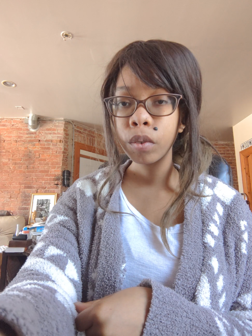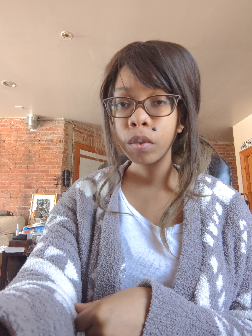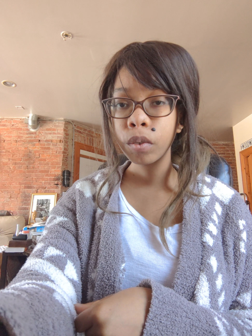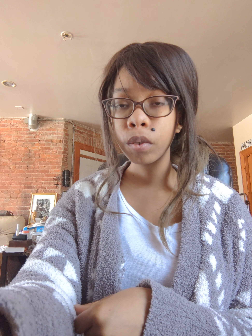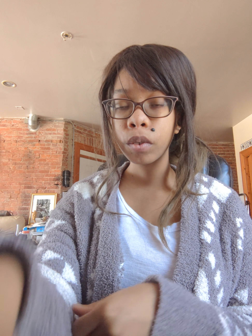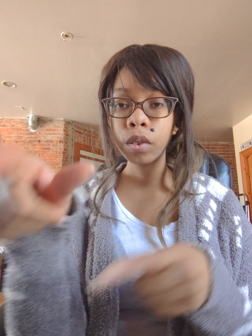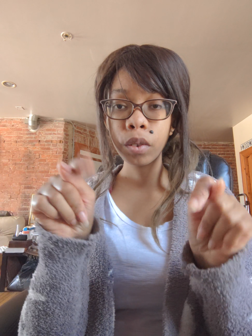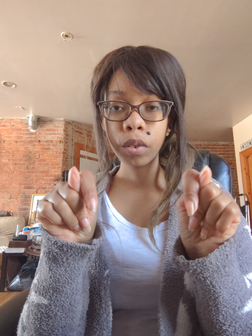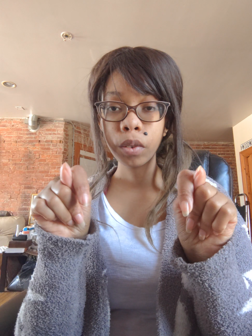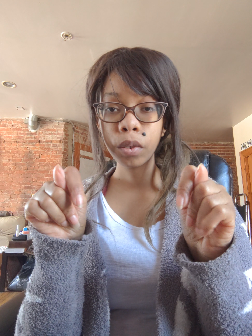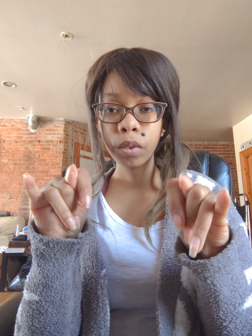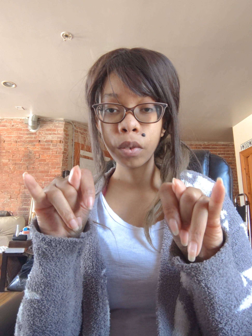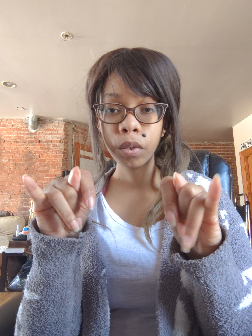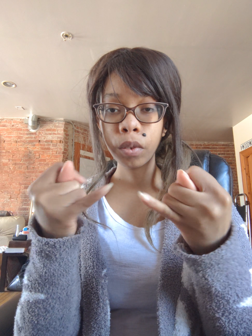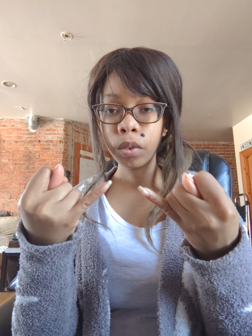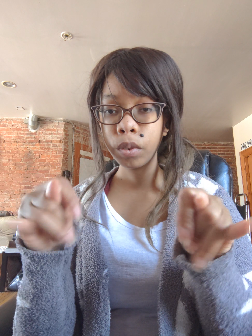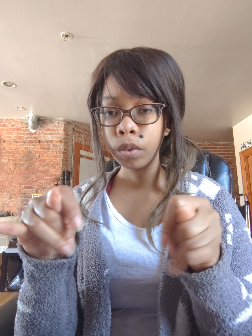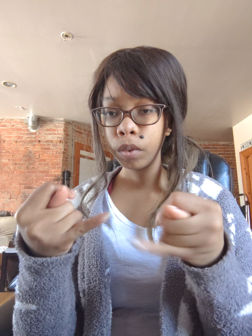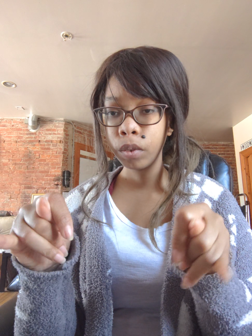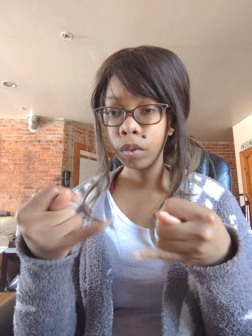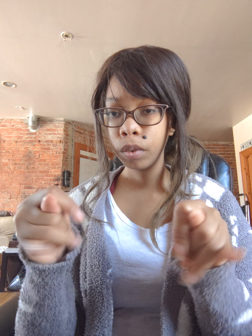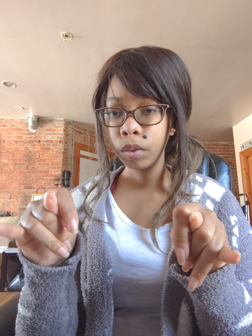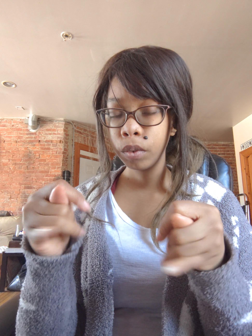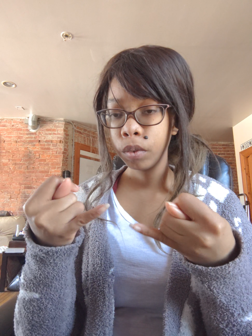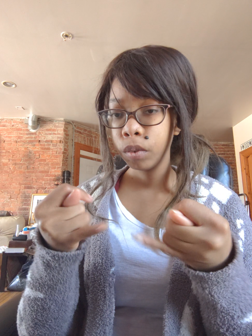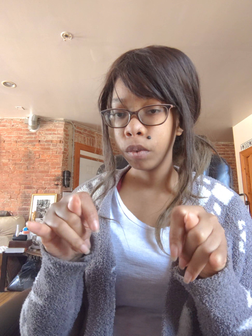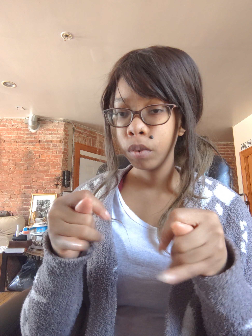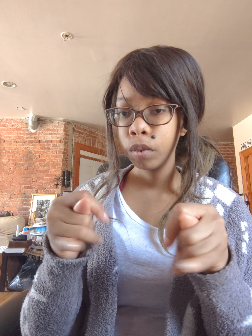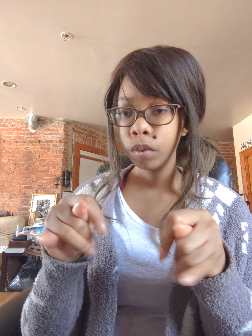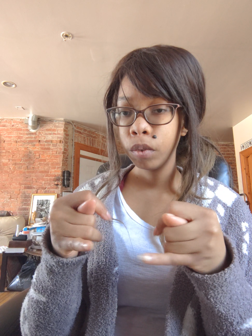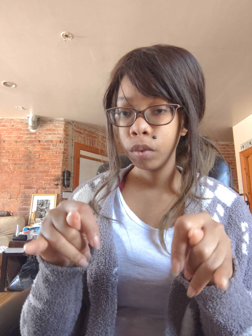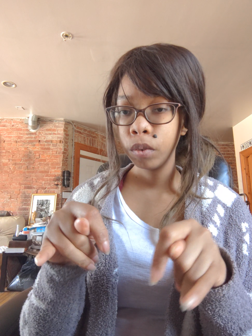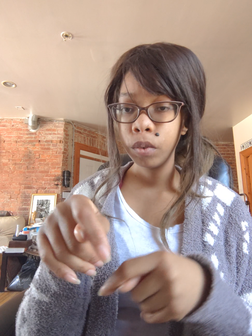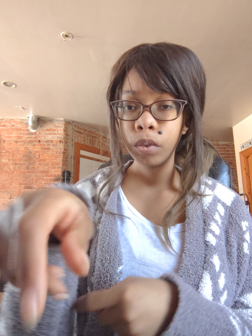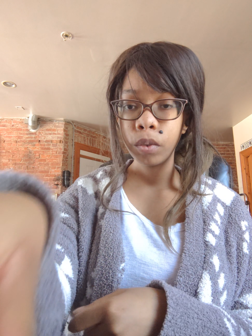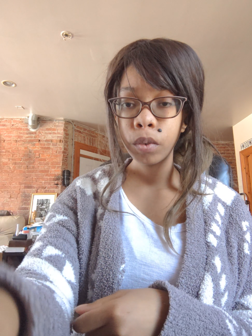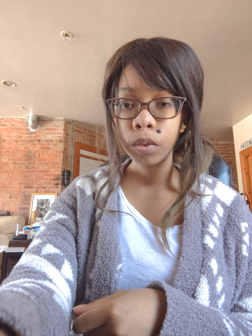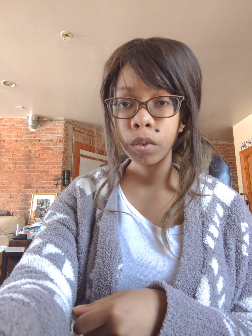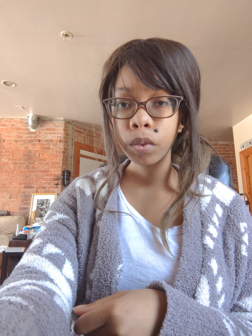toy